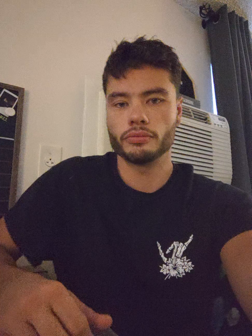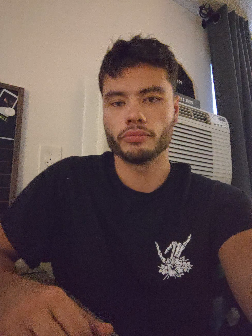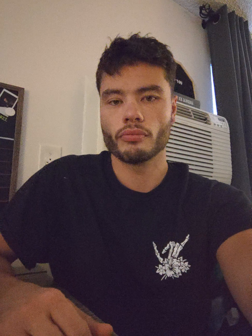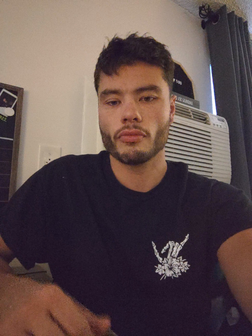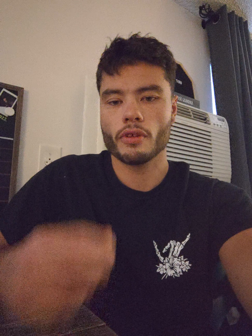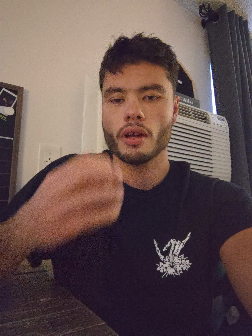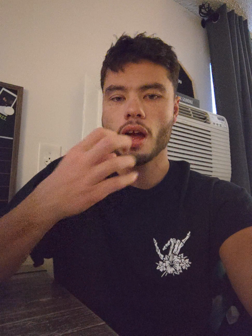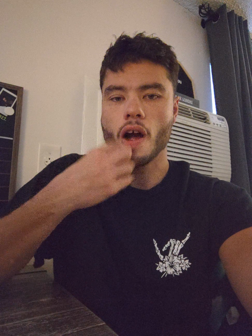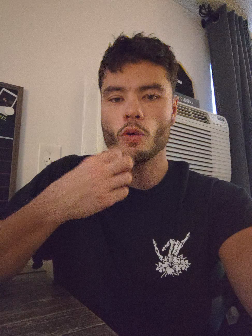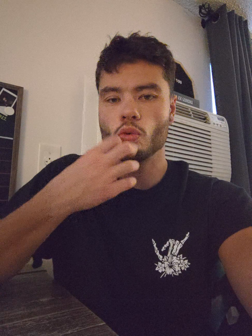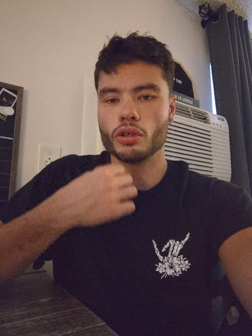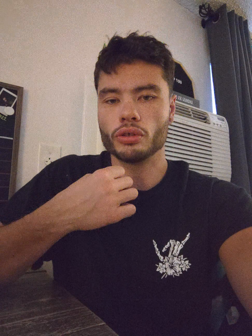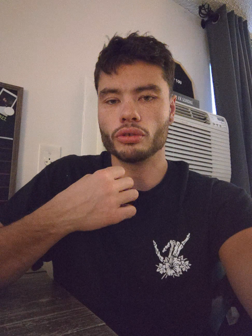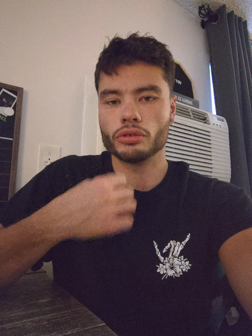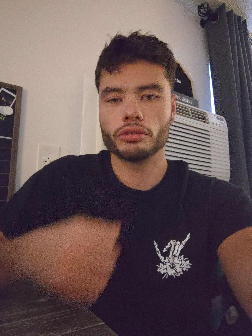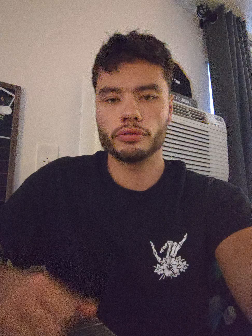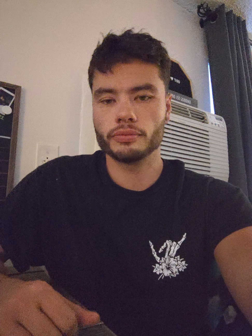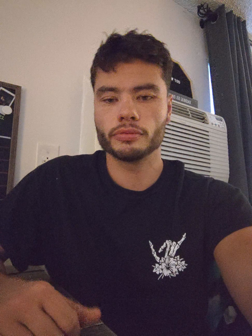underwear